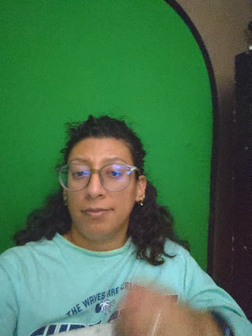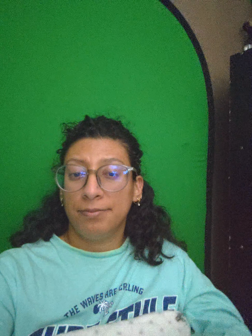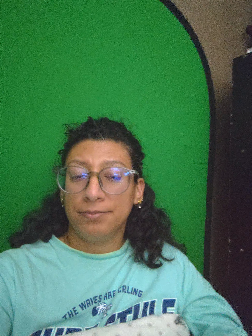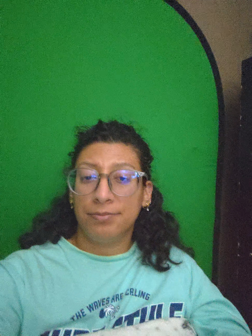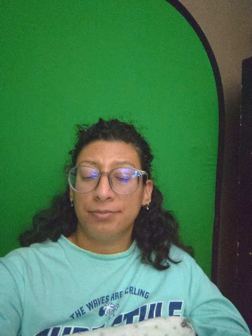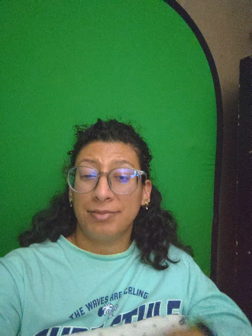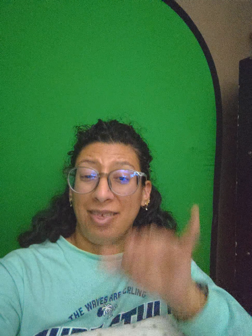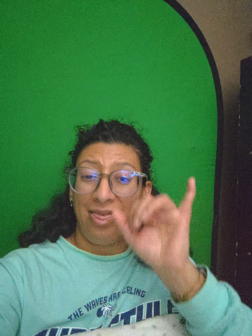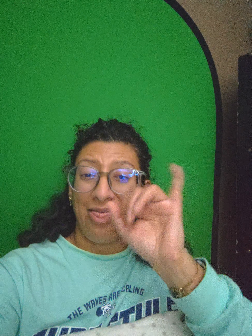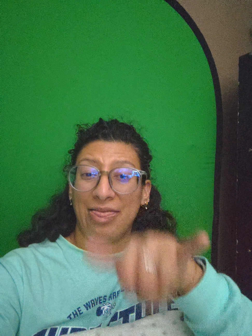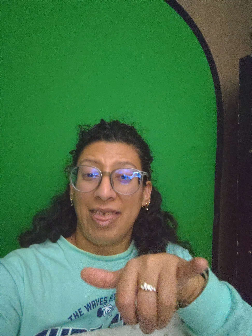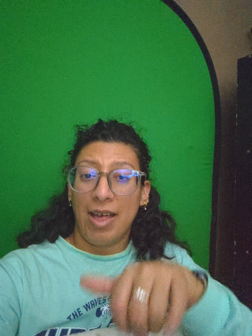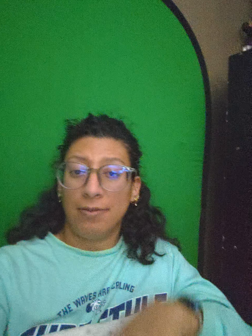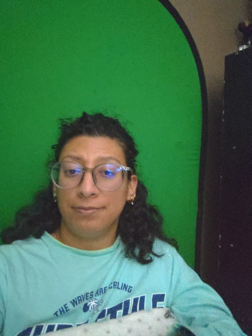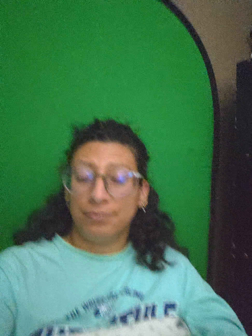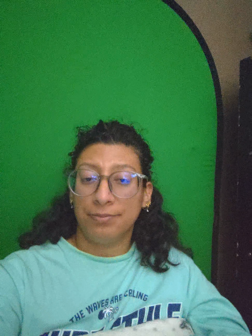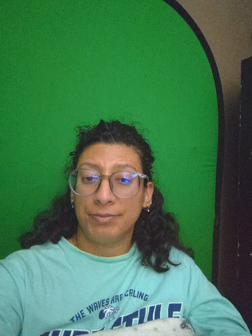that